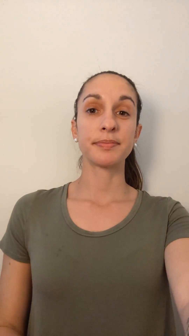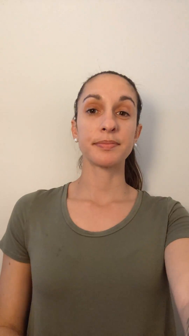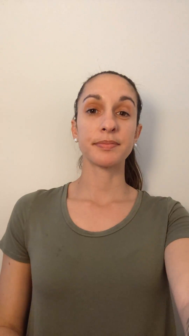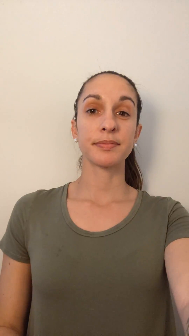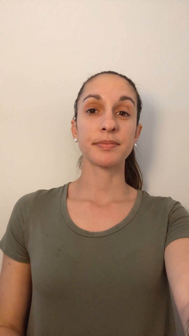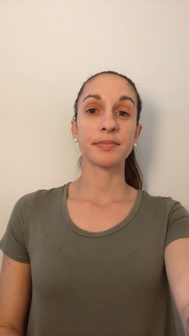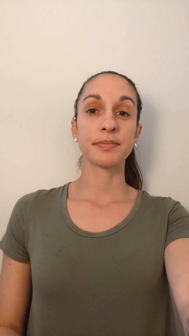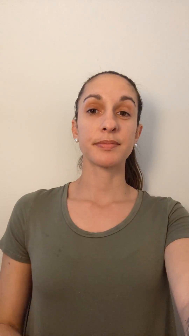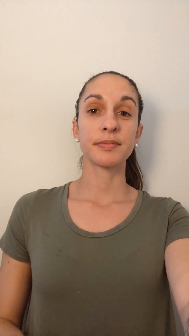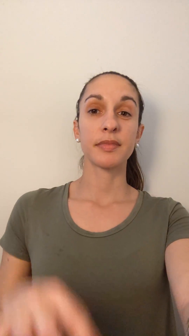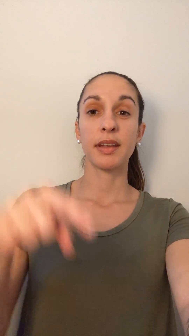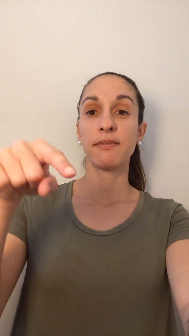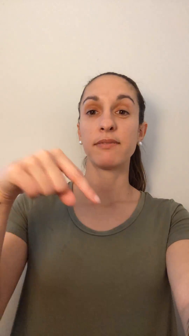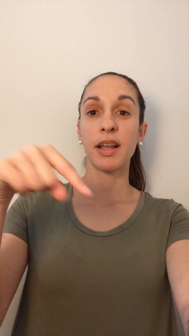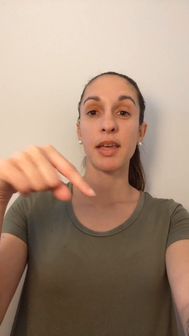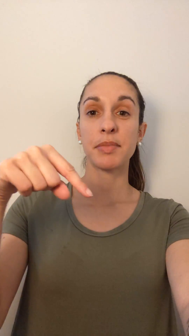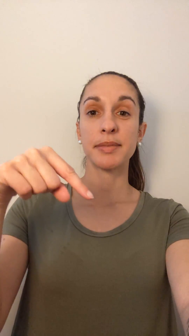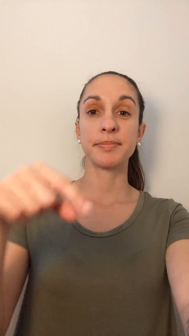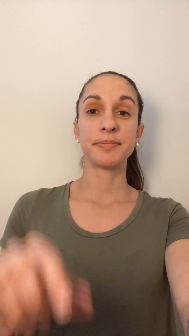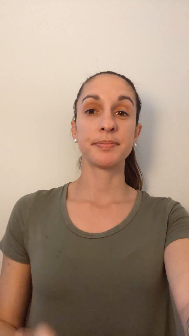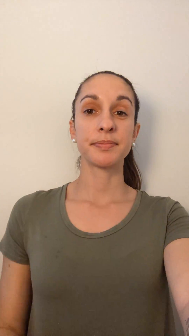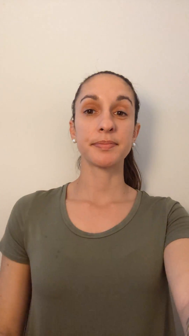flip-flop